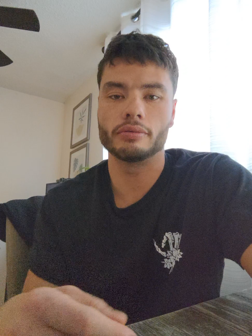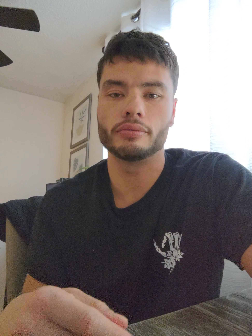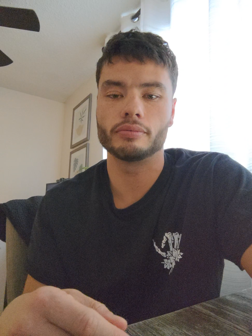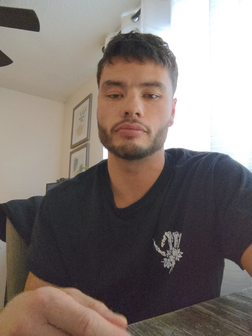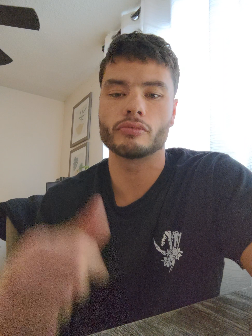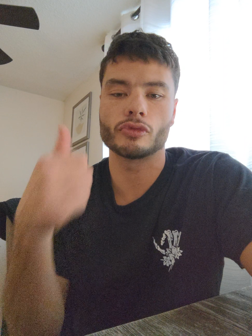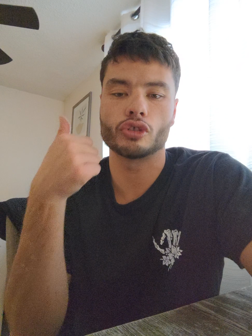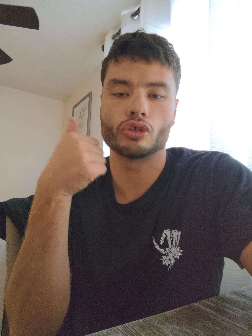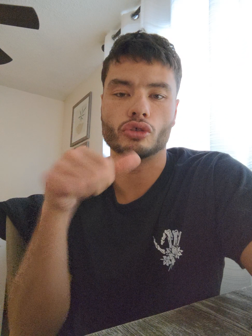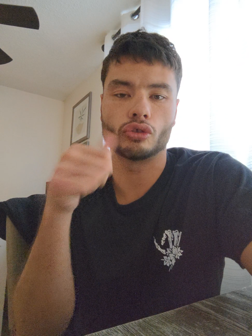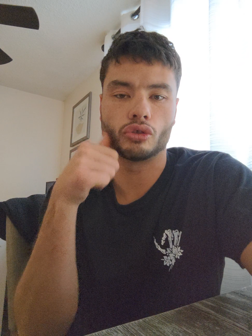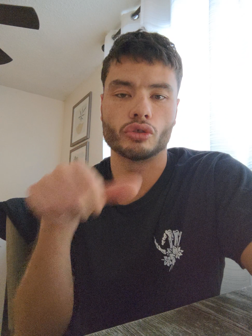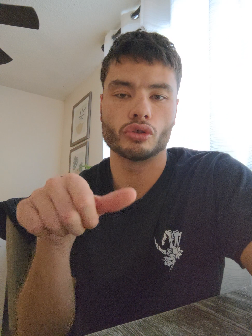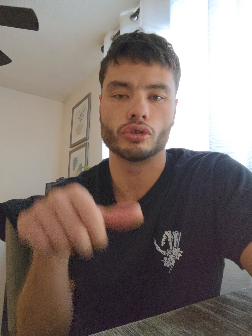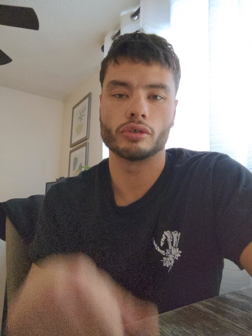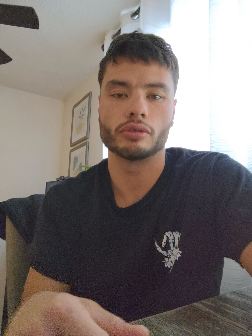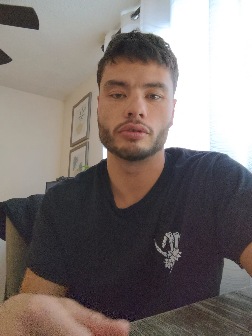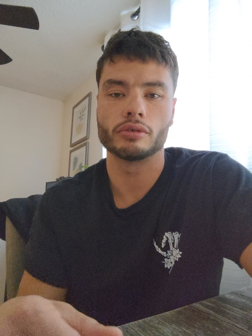girl